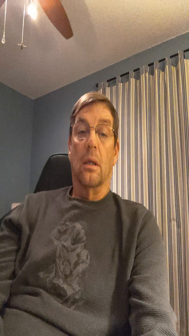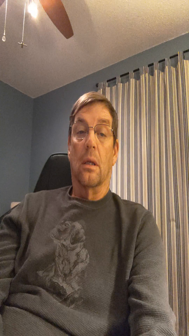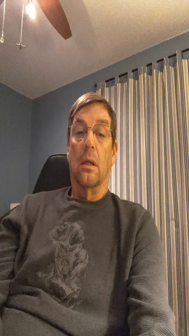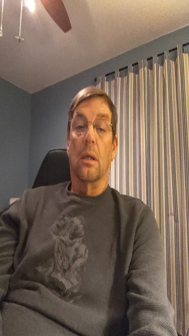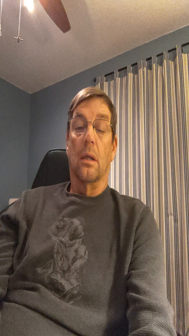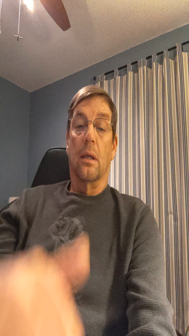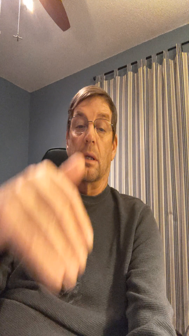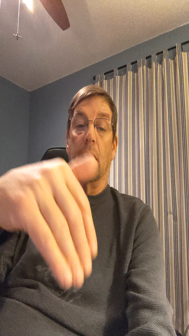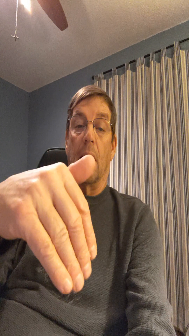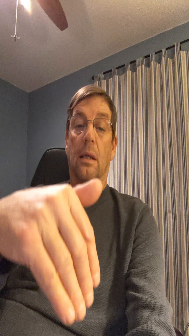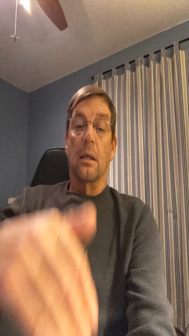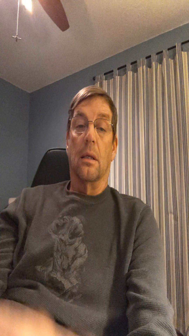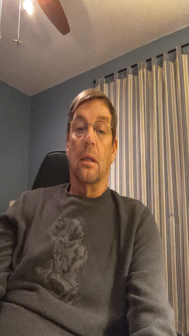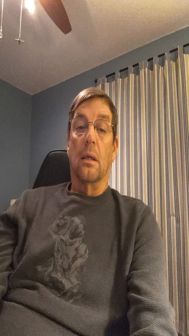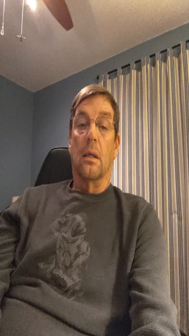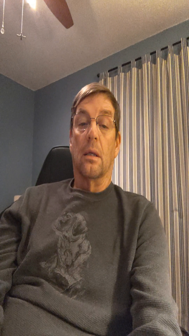night